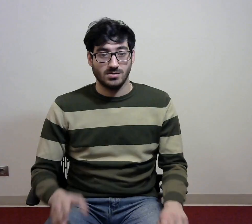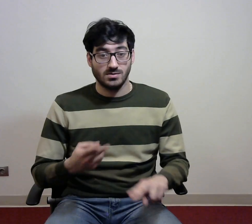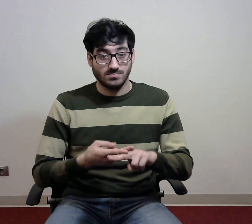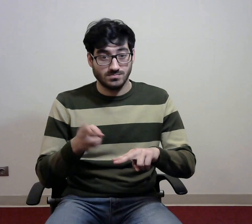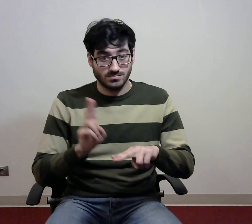bu